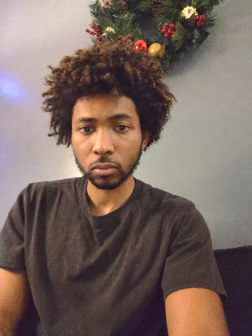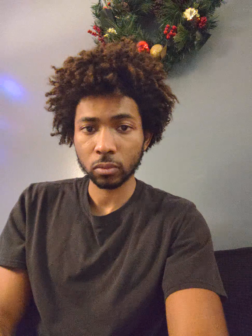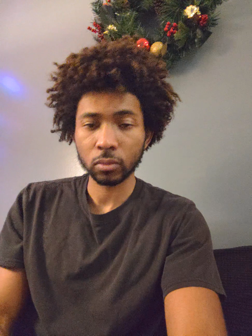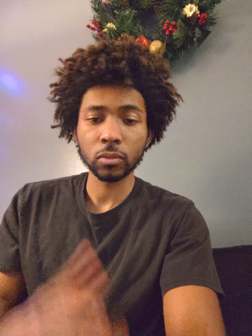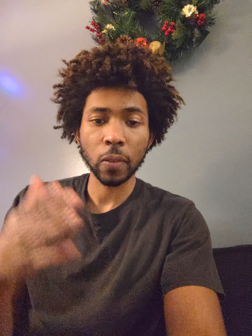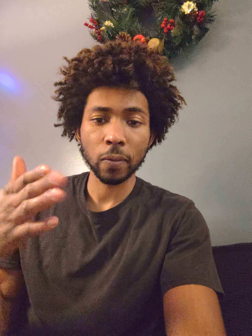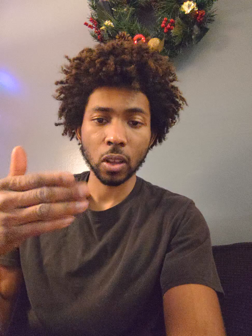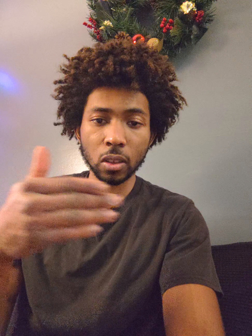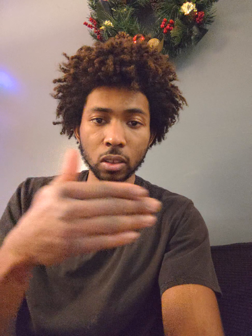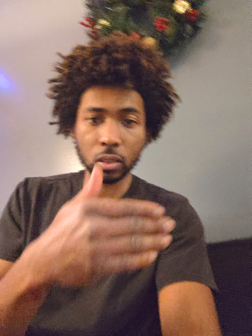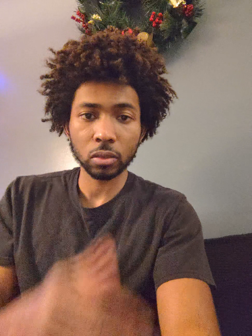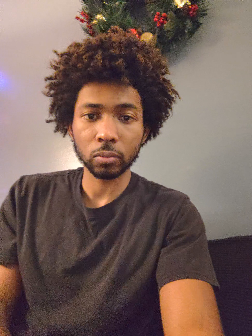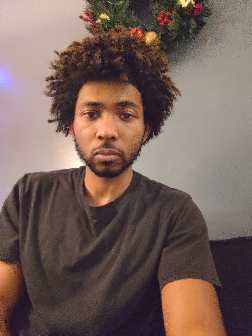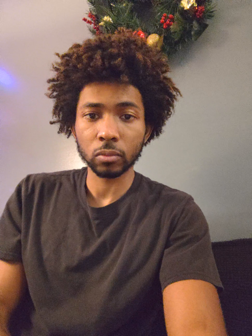fish